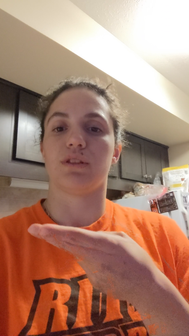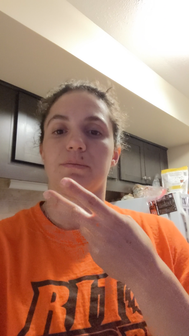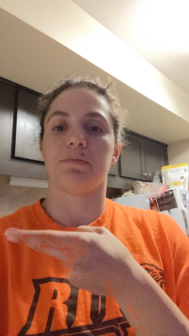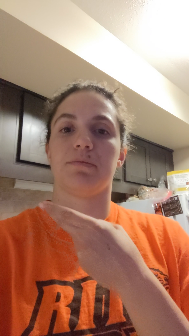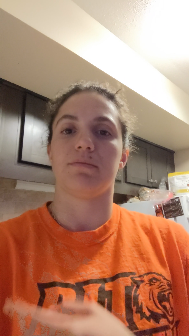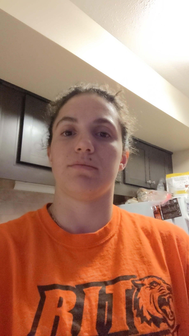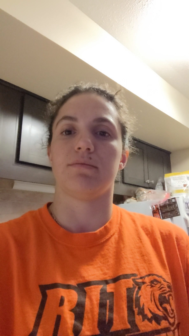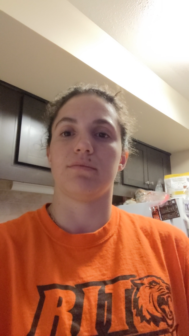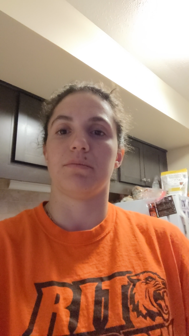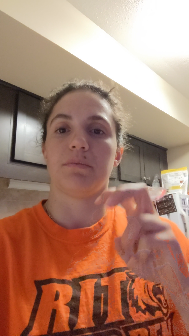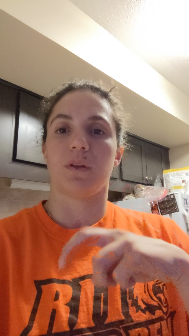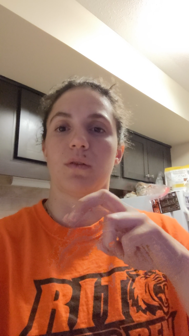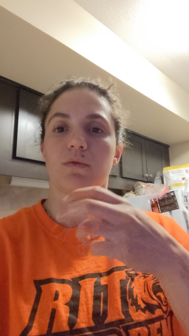potato chip